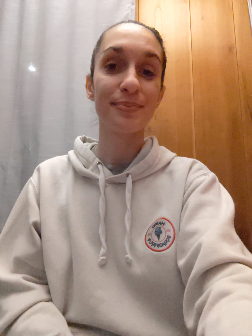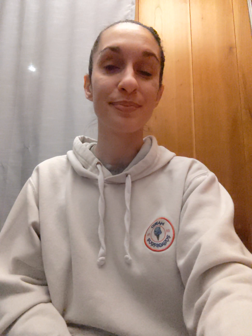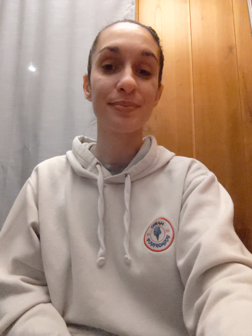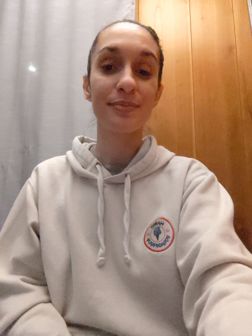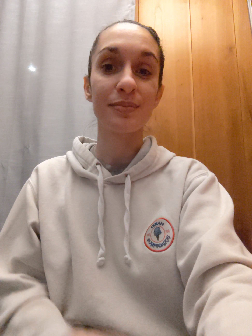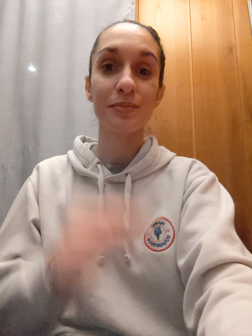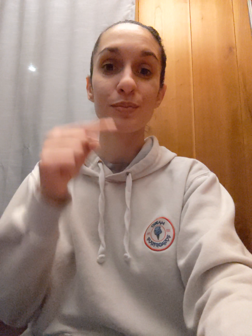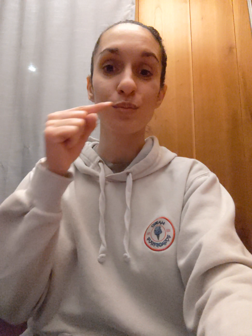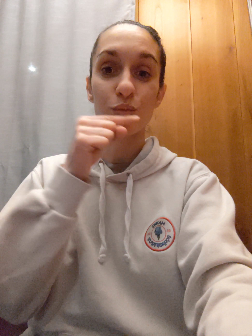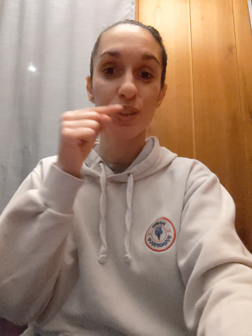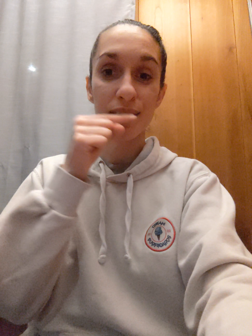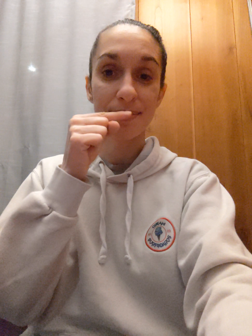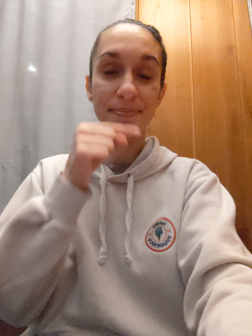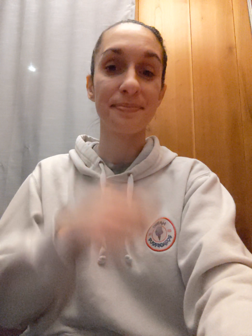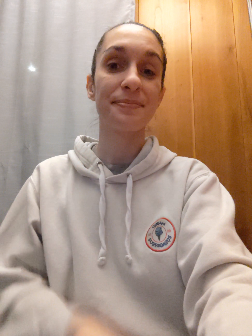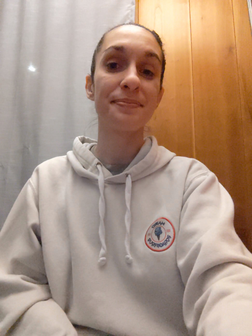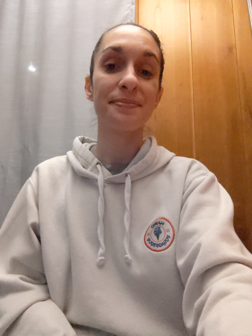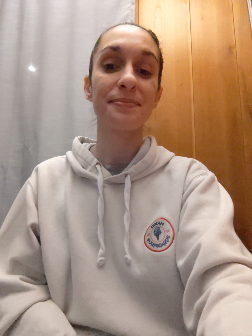toothbrush